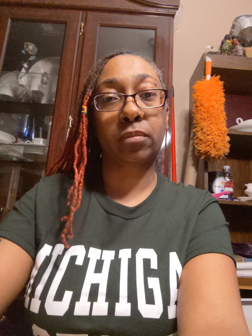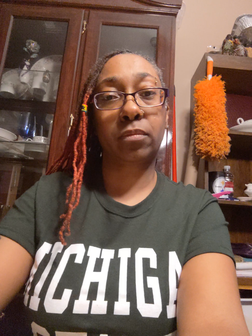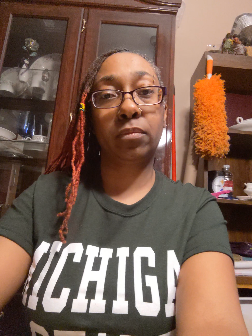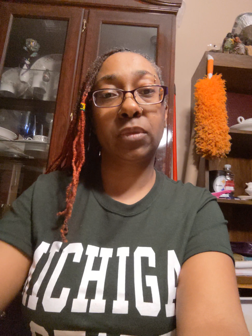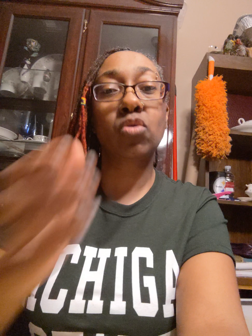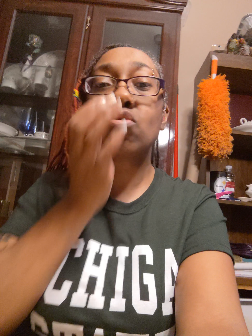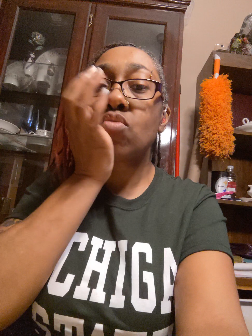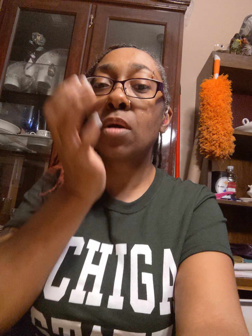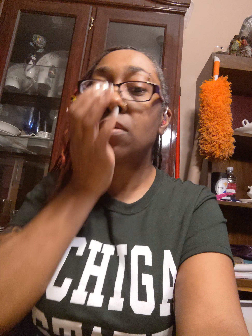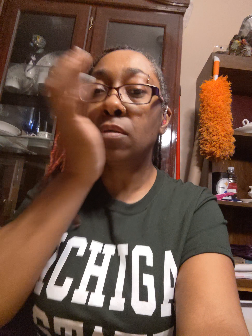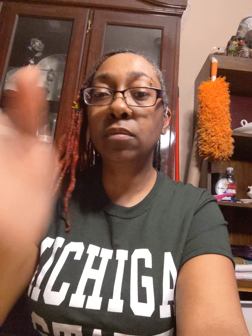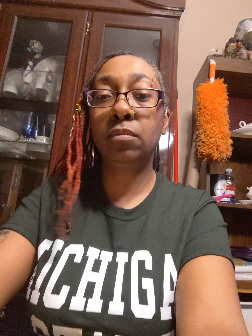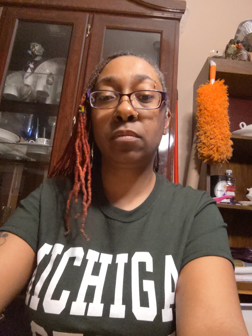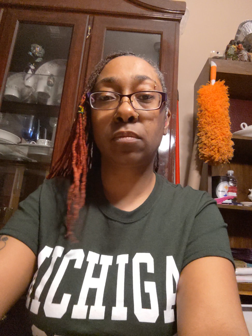grass